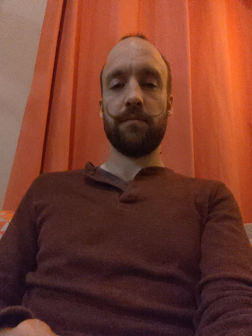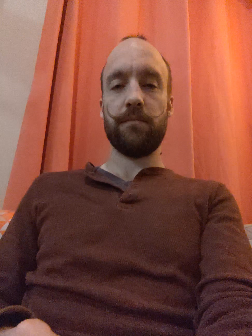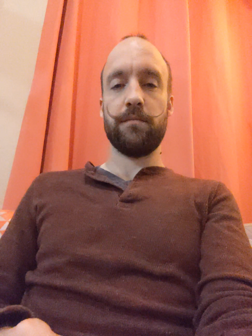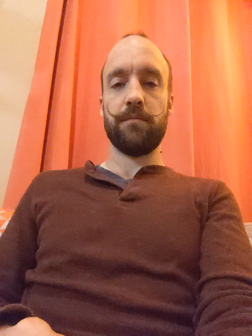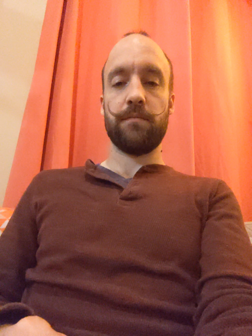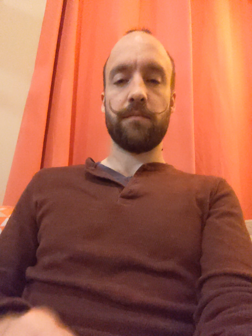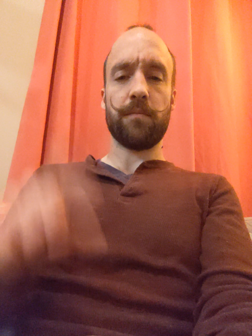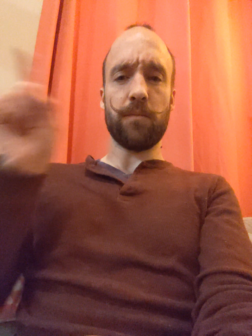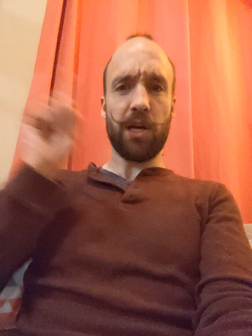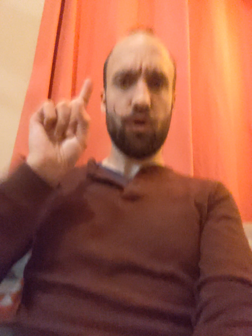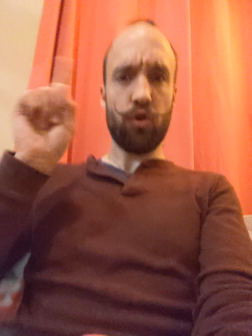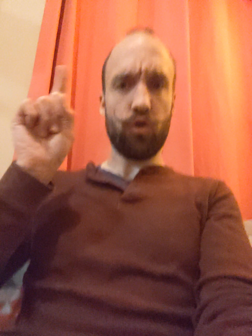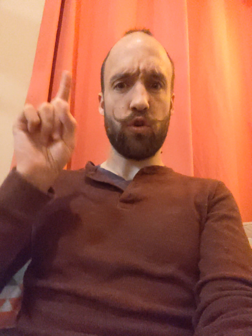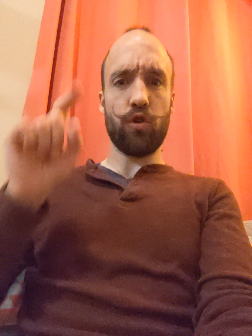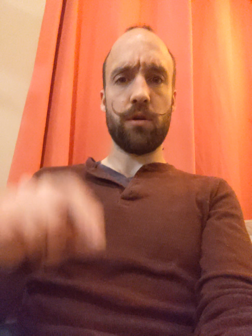where